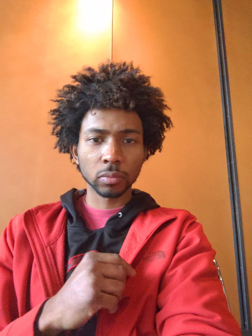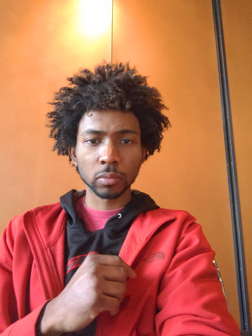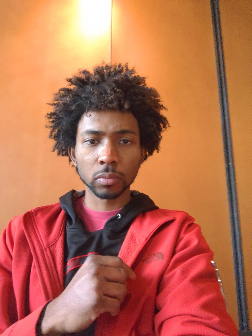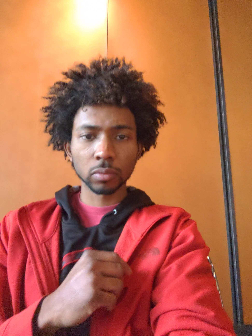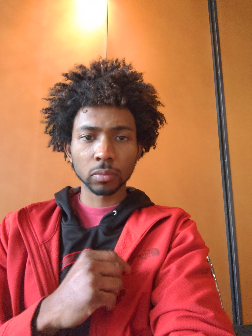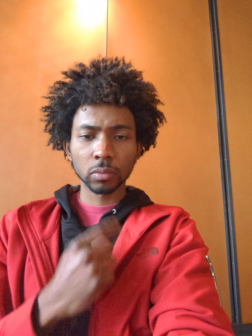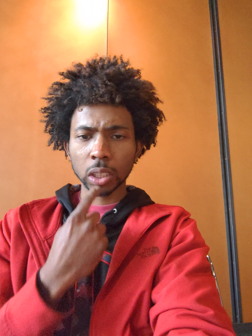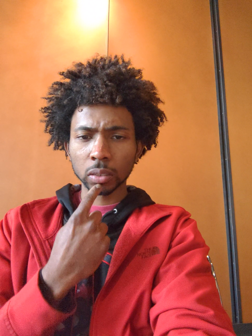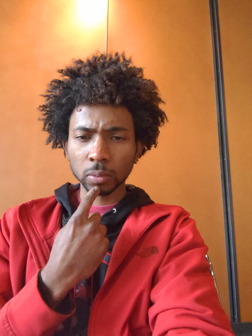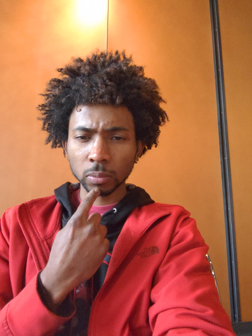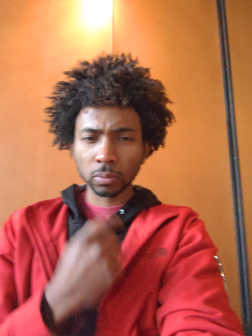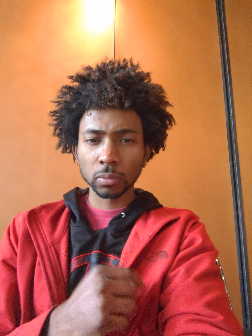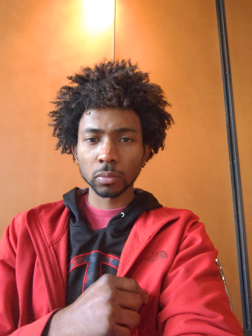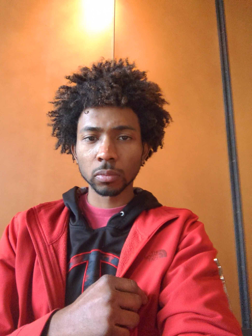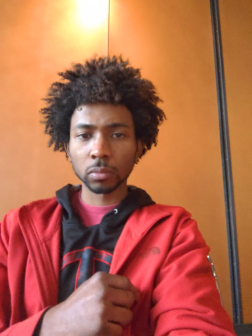say